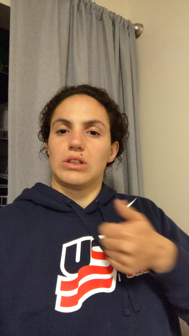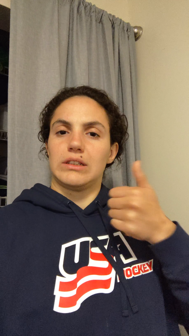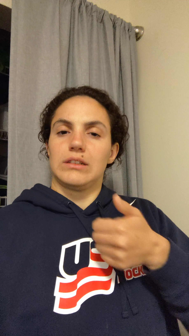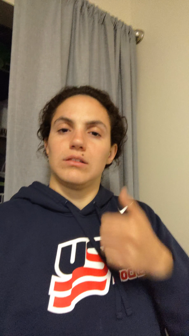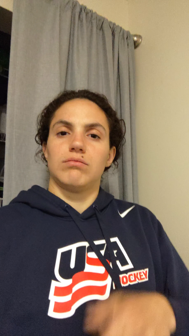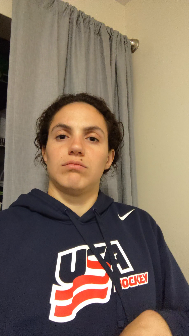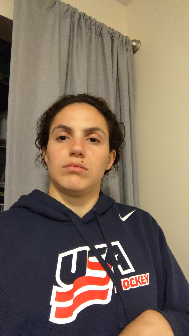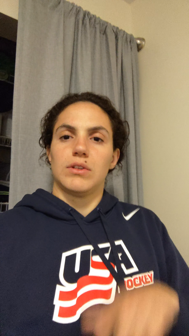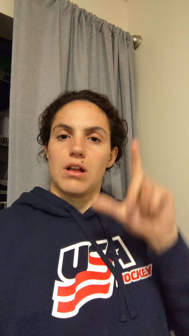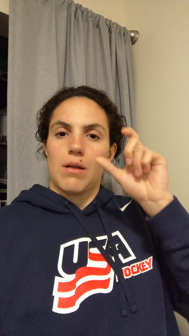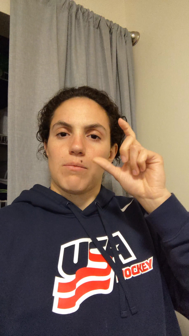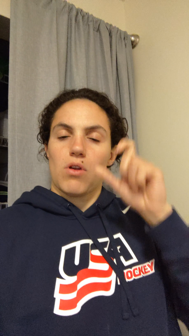camera